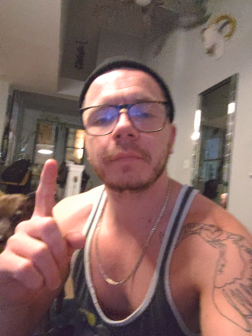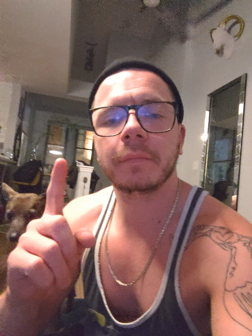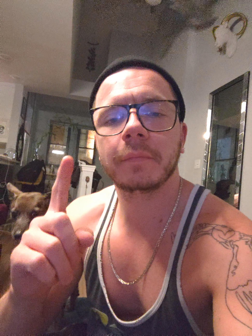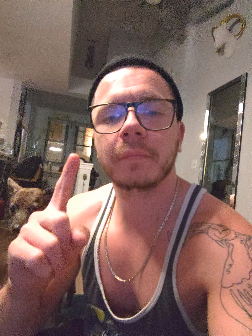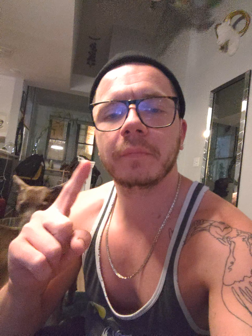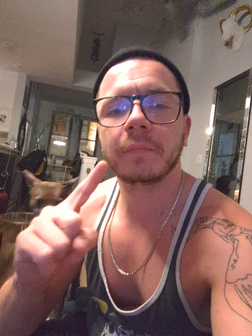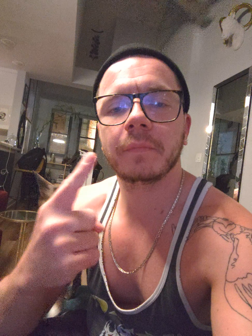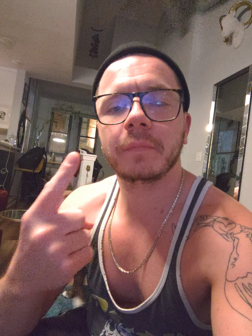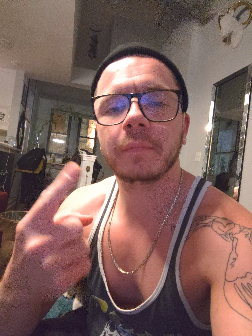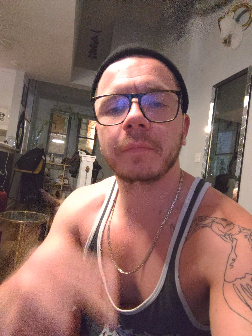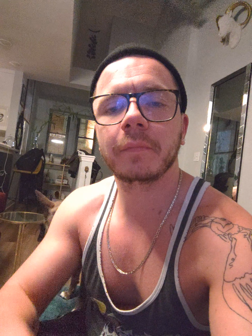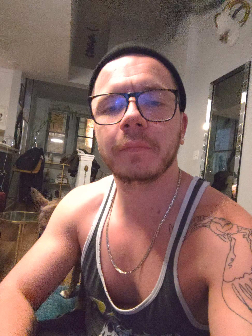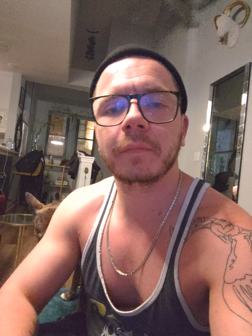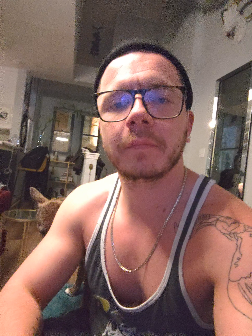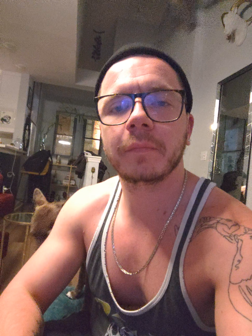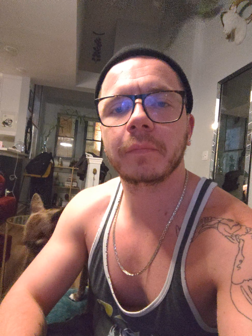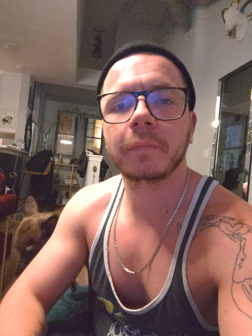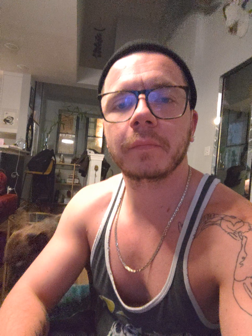first